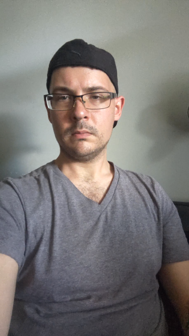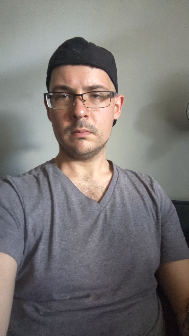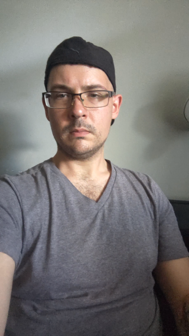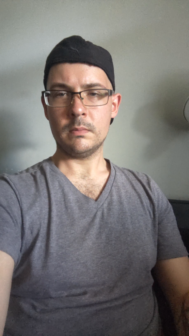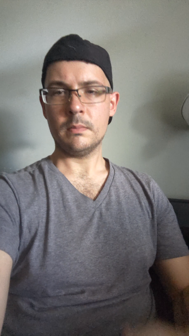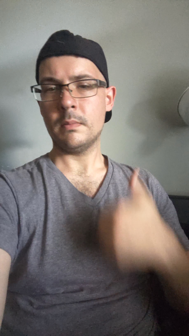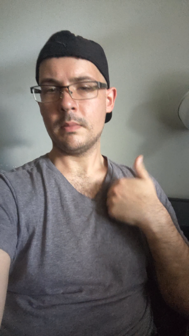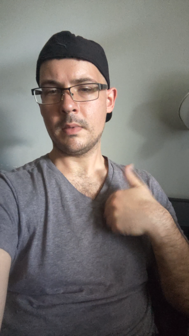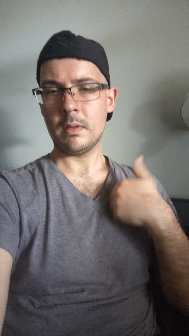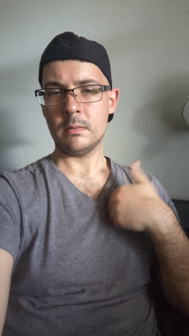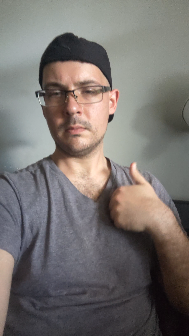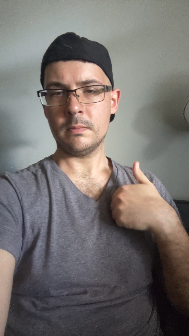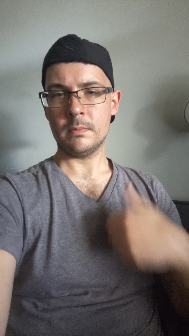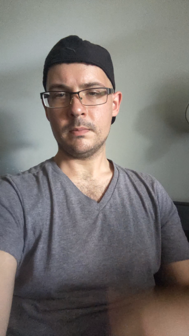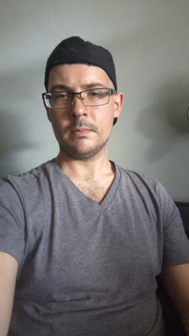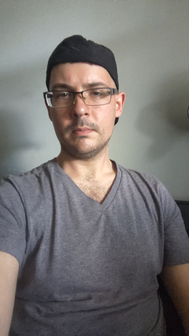bathtub